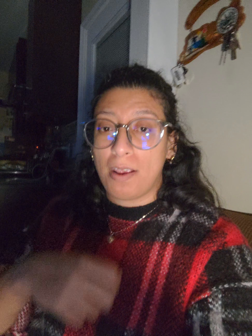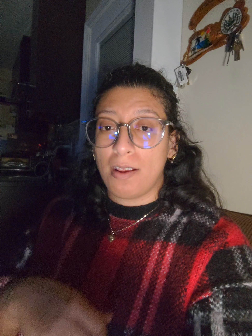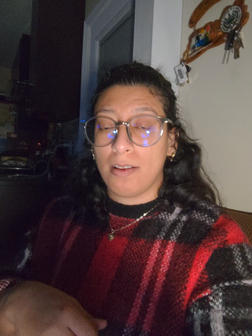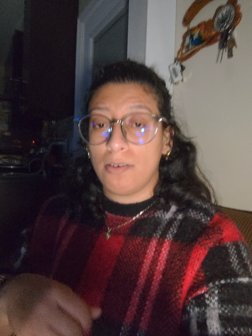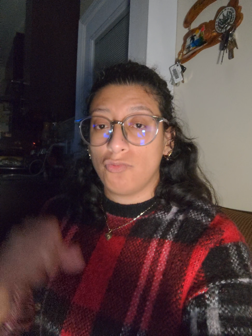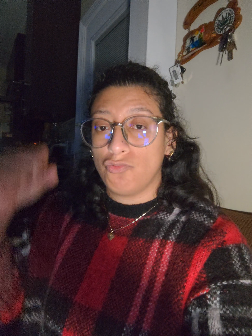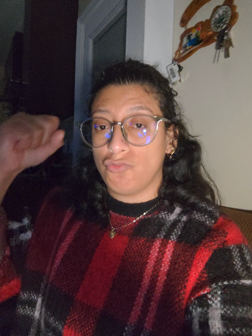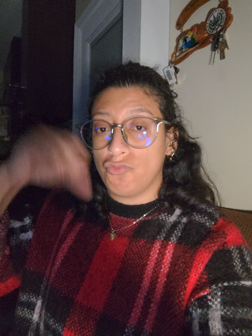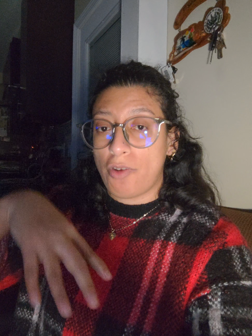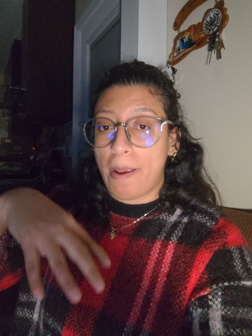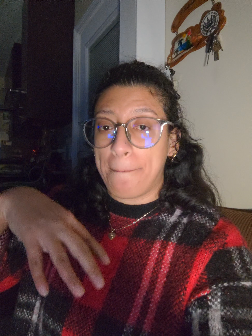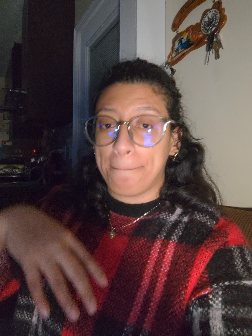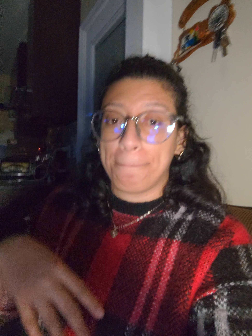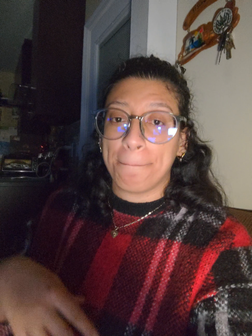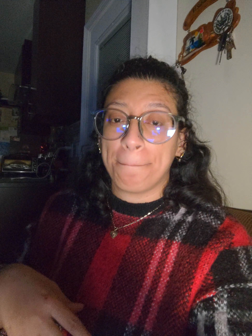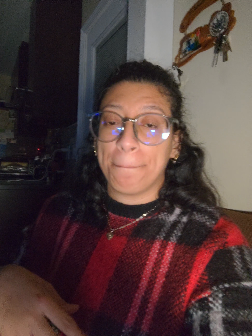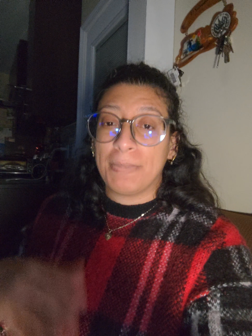drop